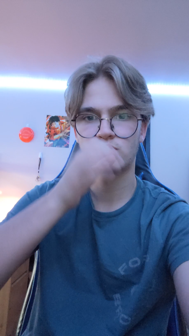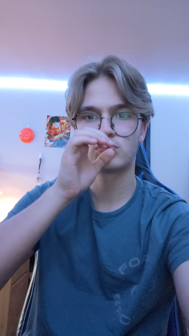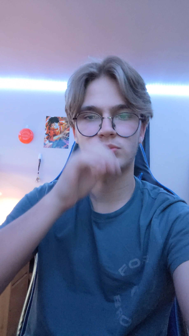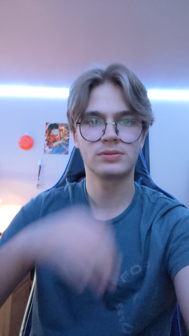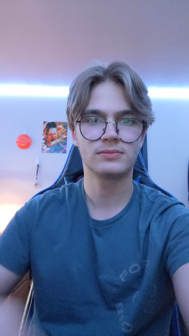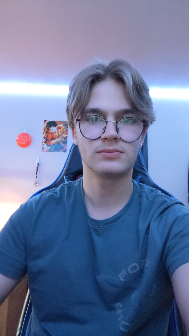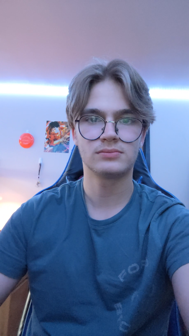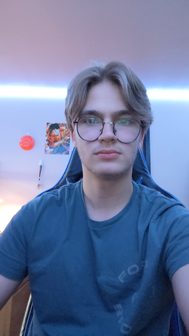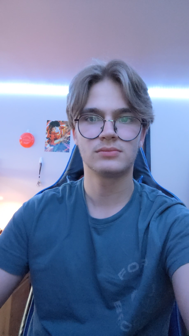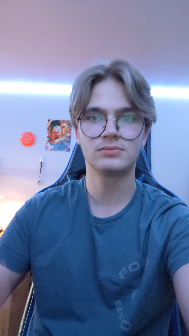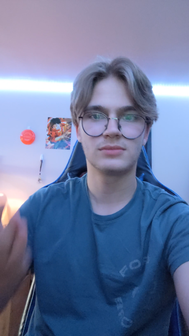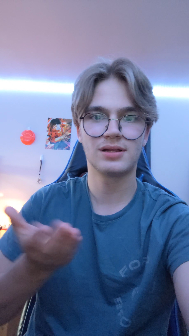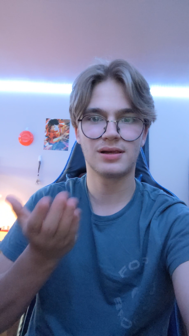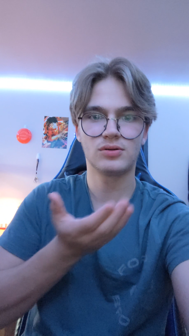carry